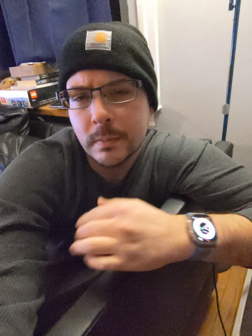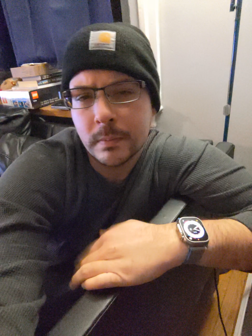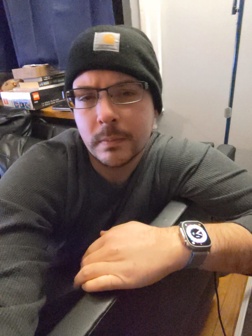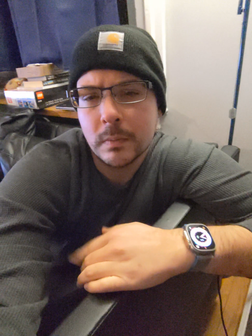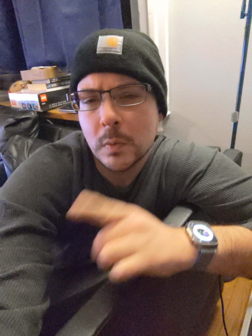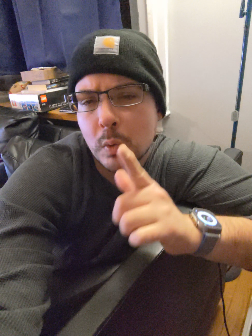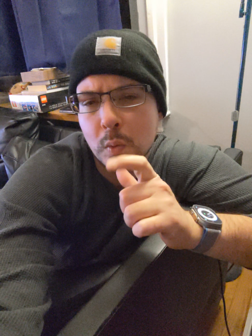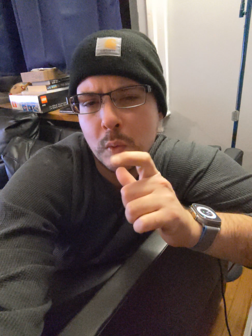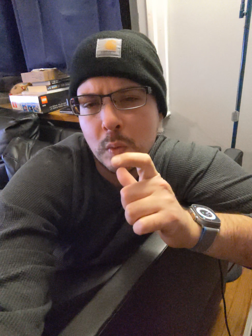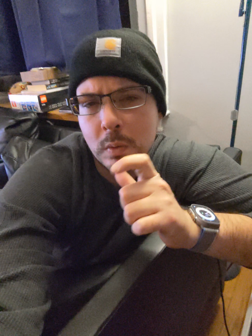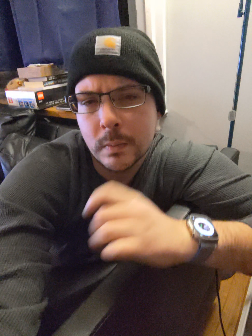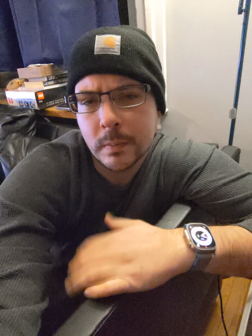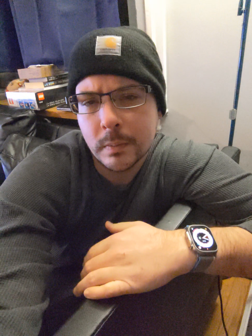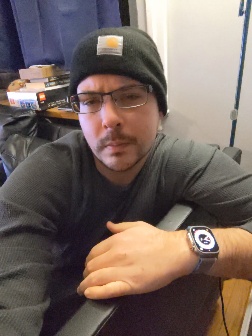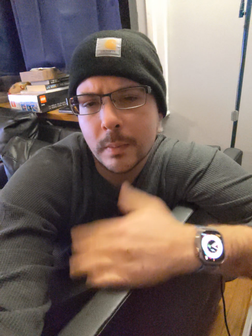who